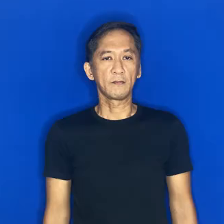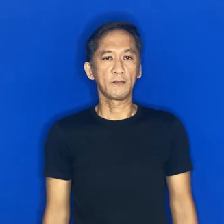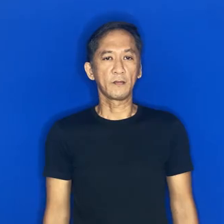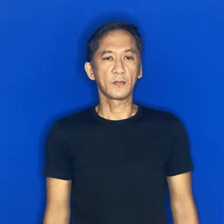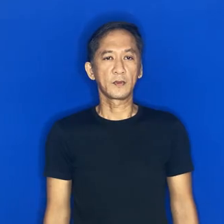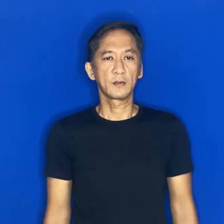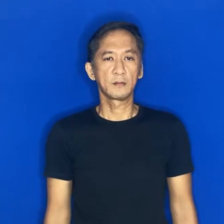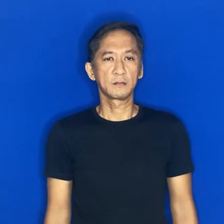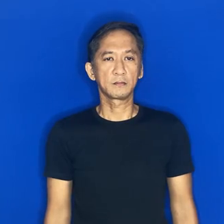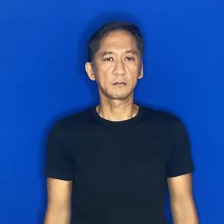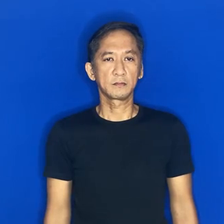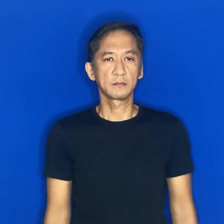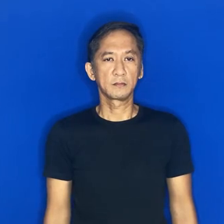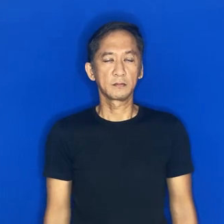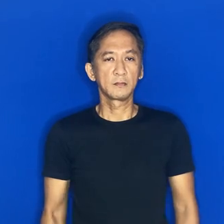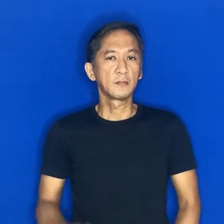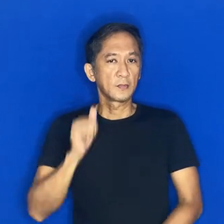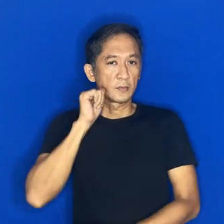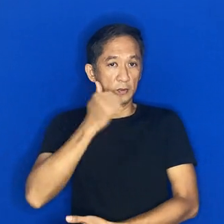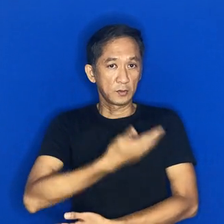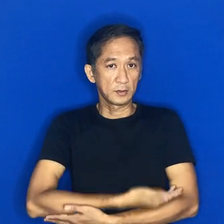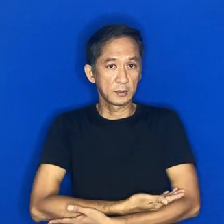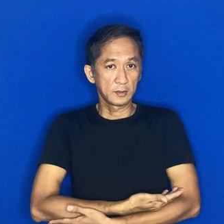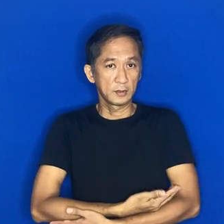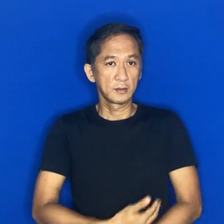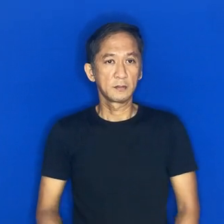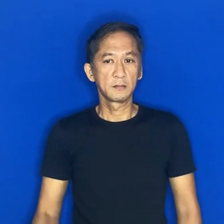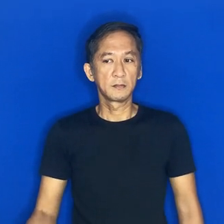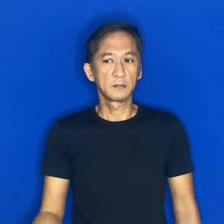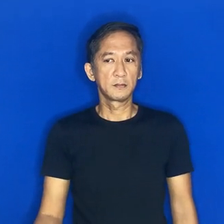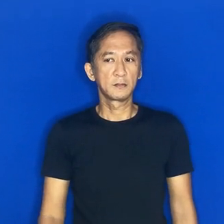daughter